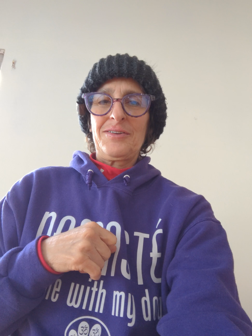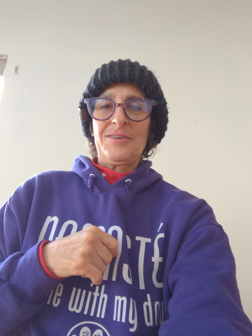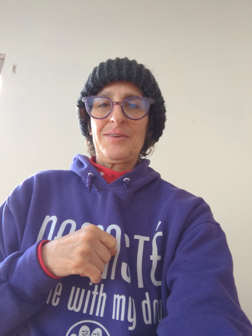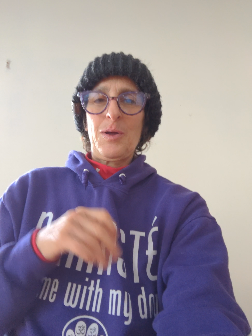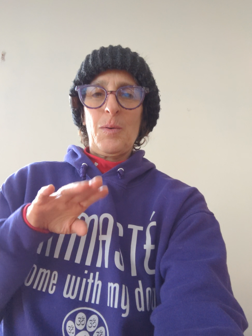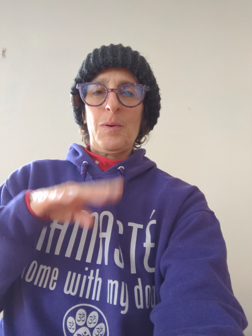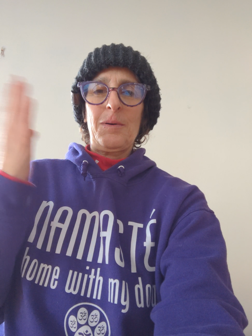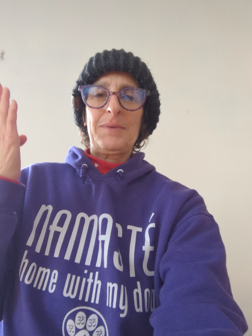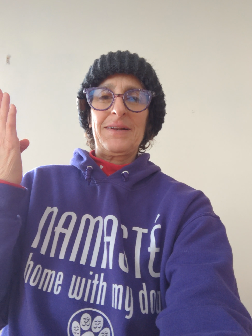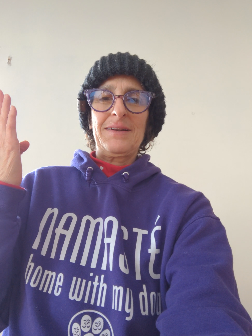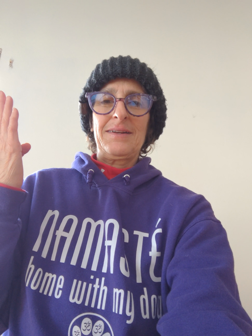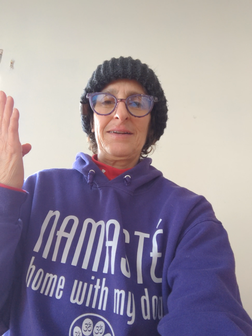open